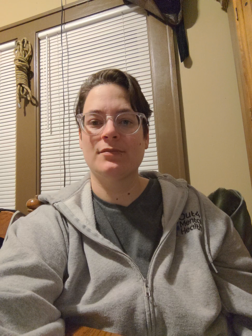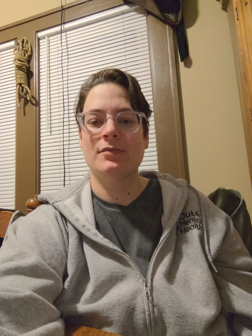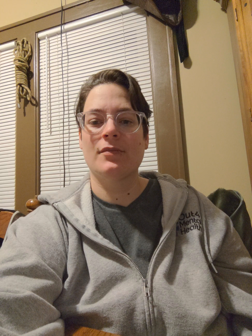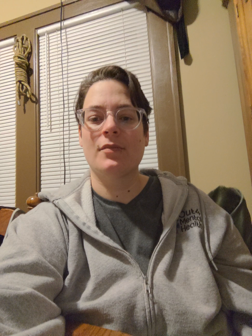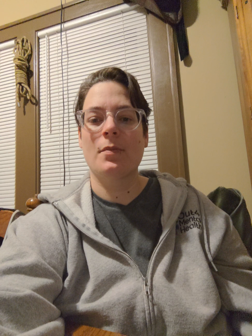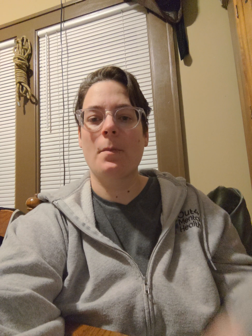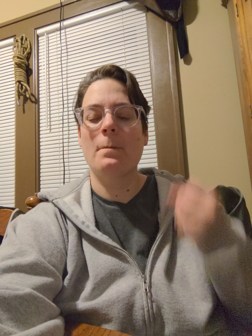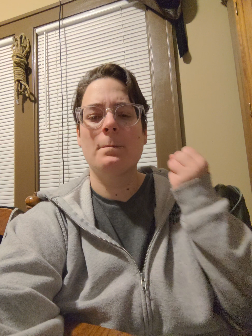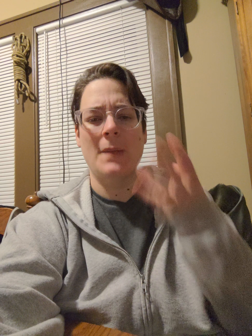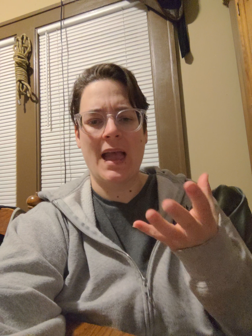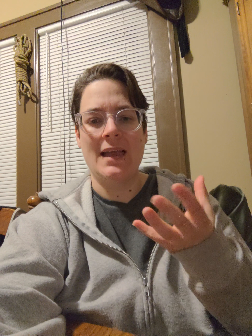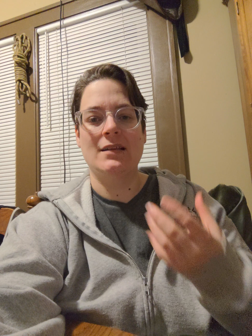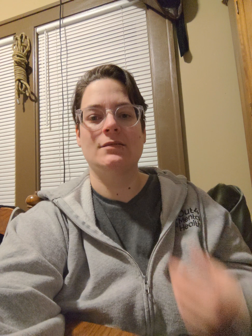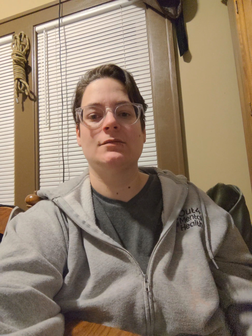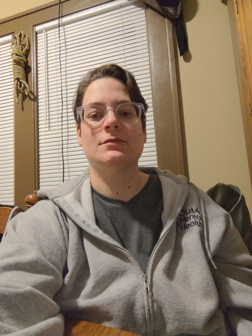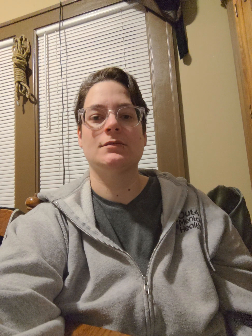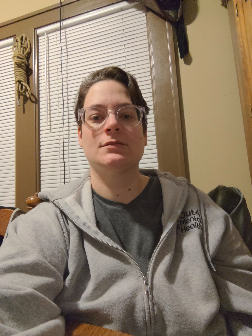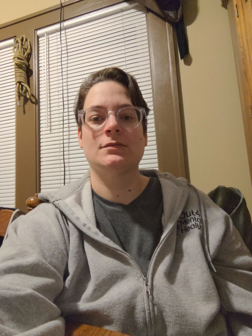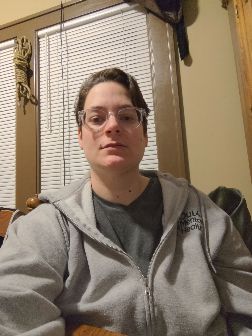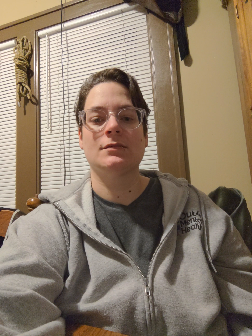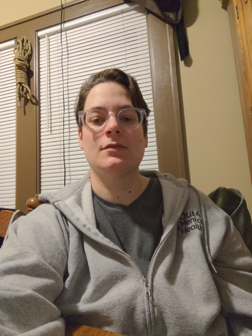many